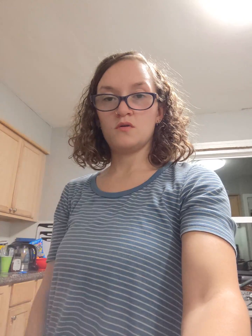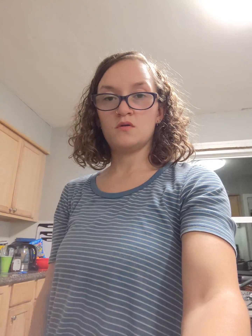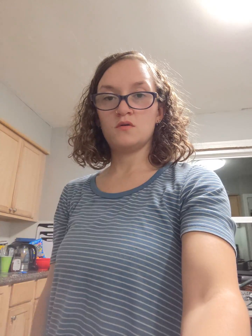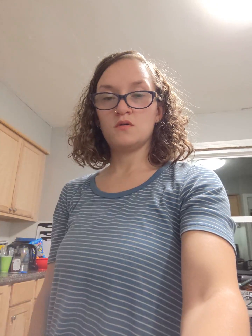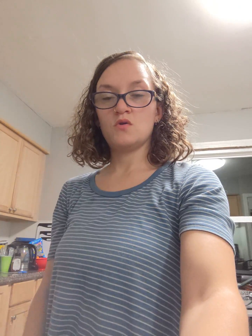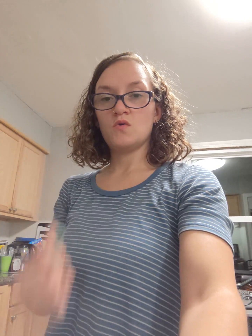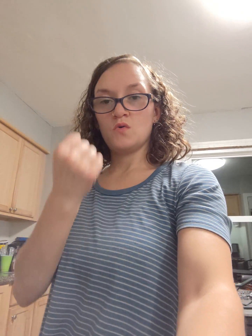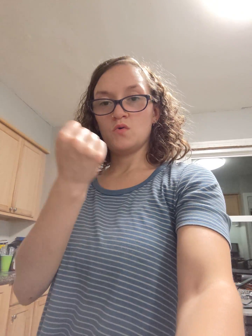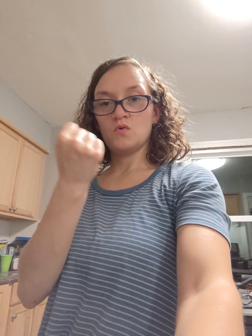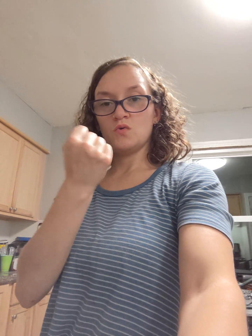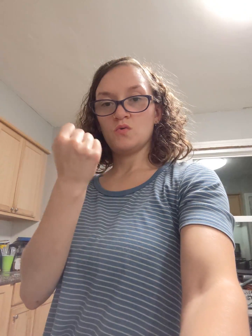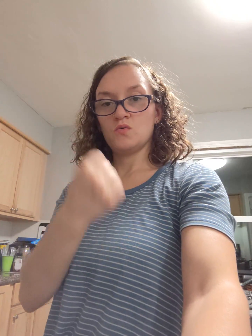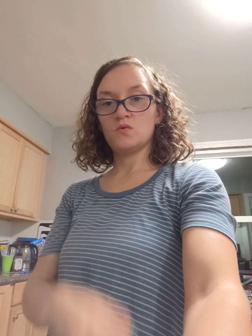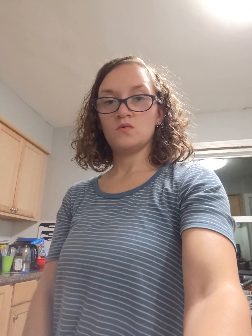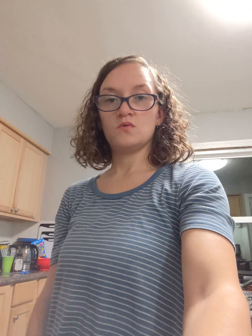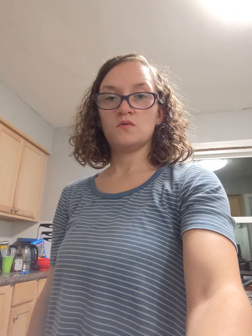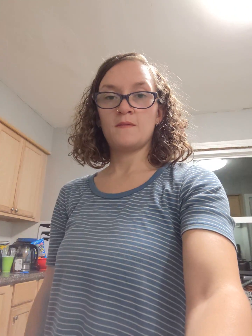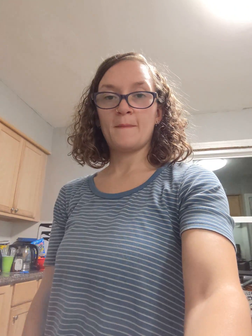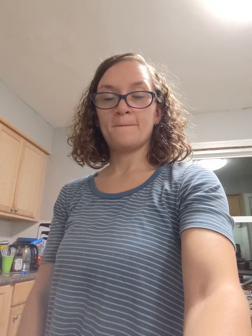hold